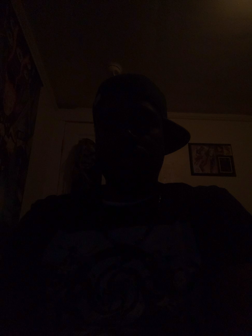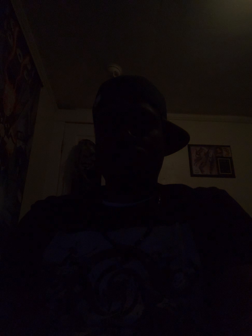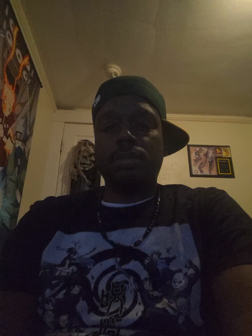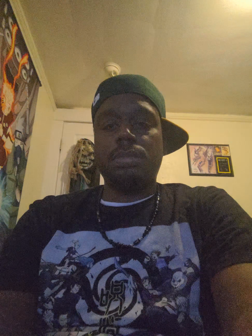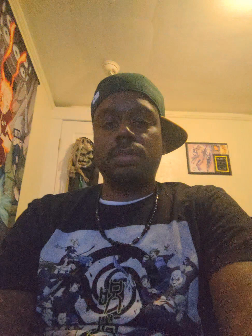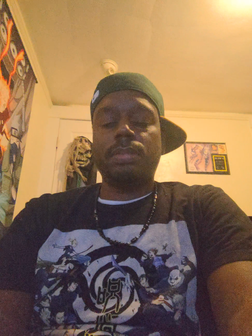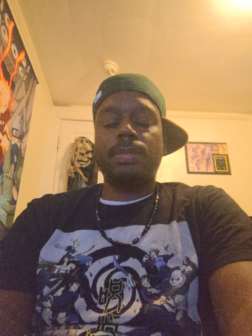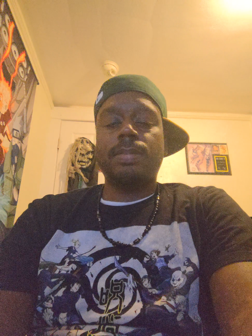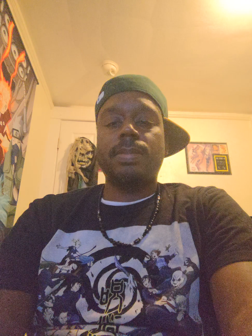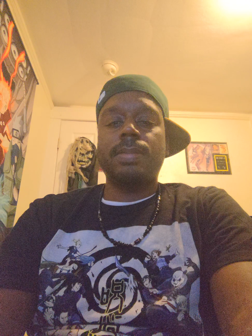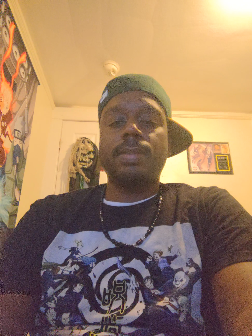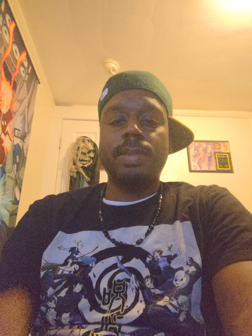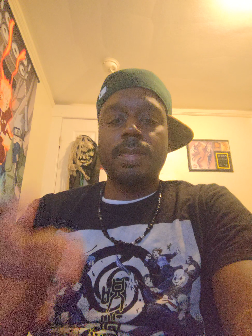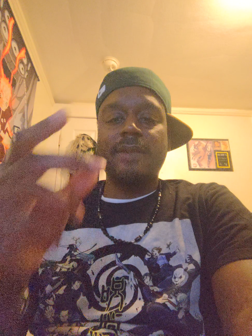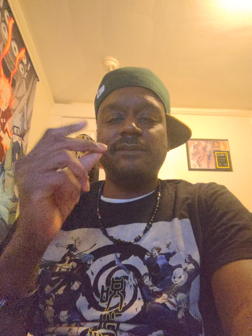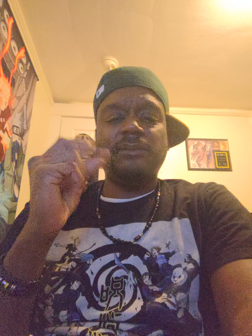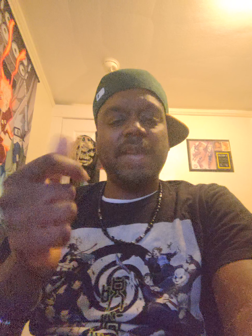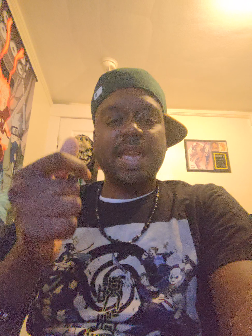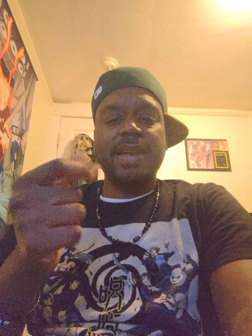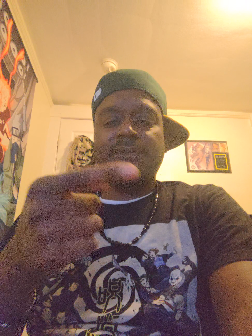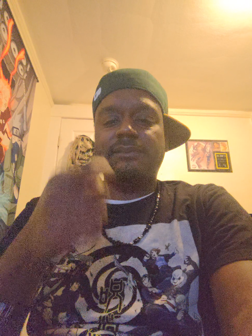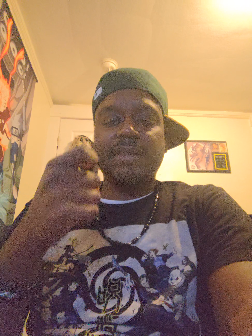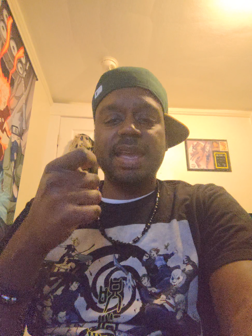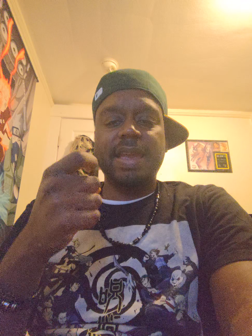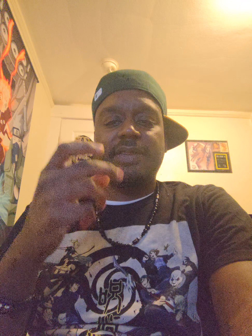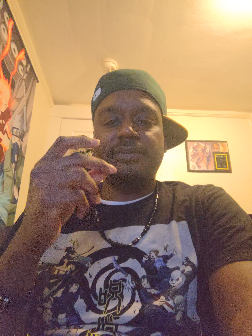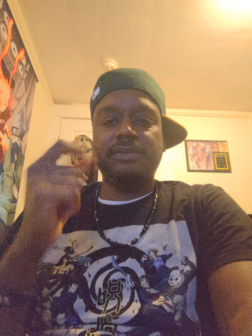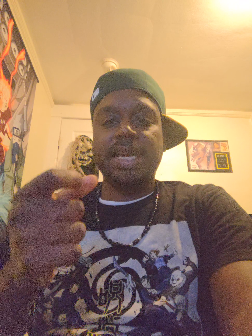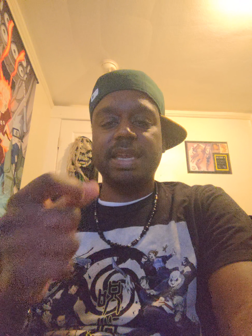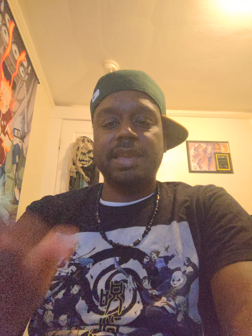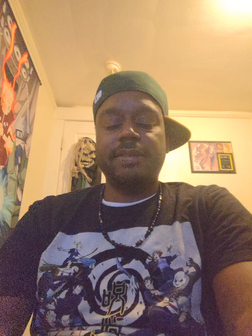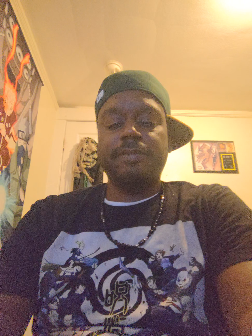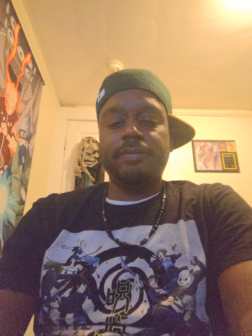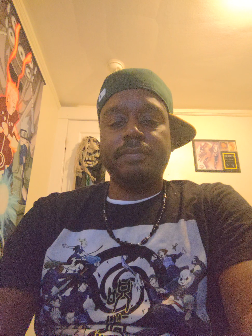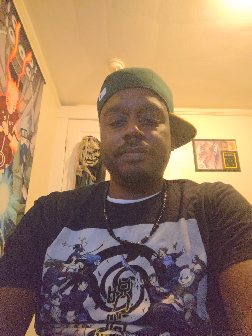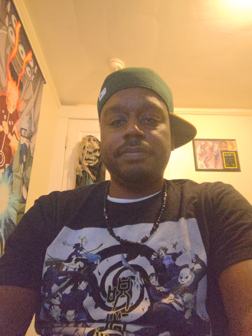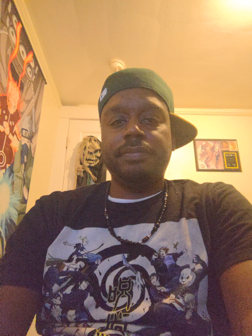fast